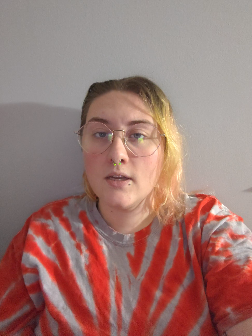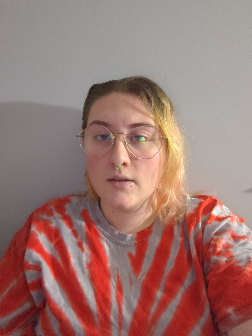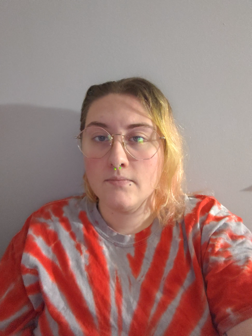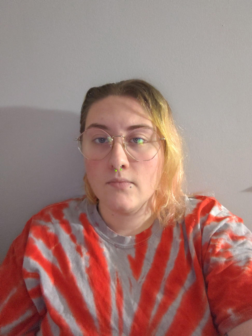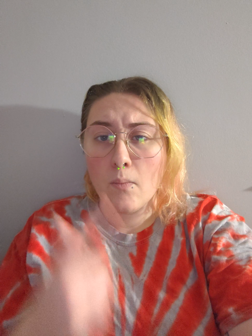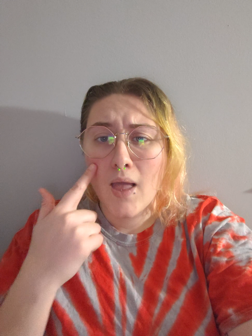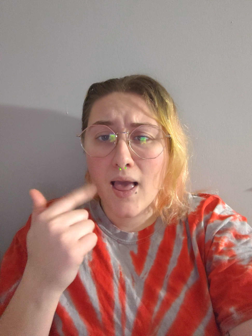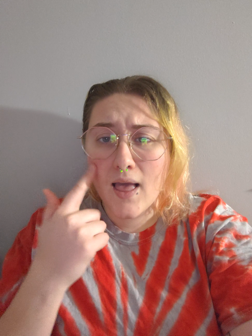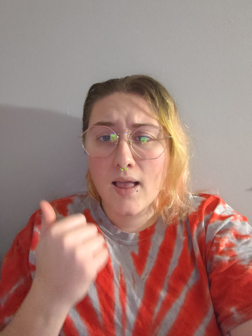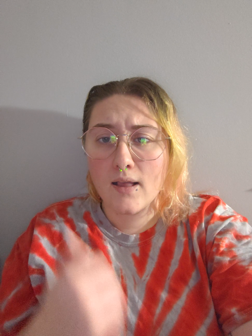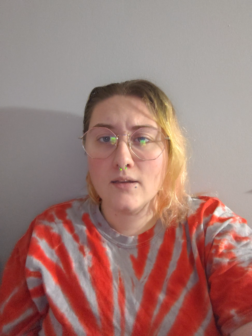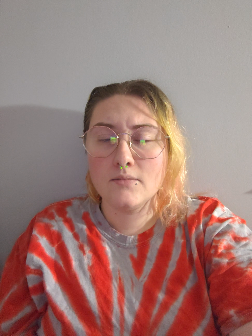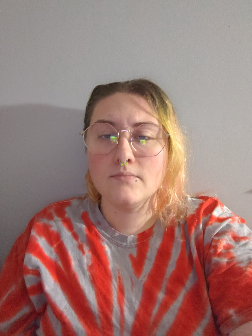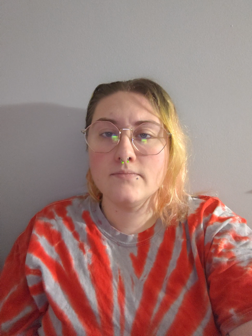cry